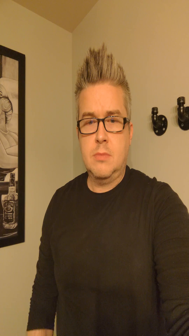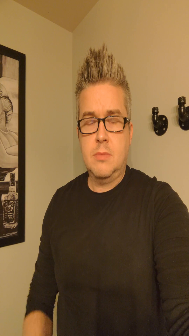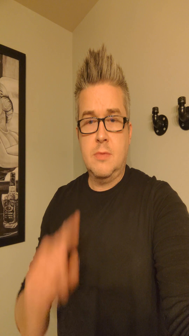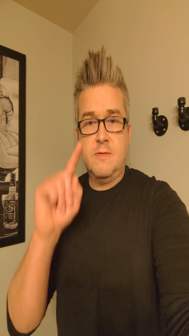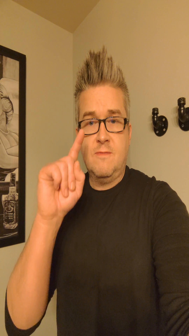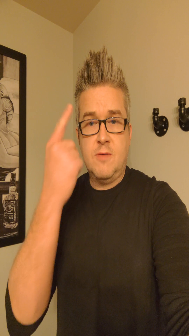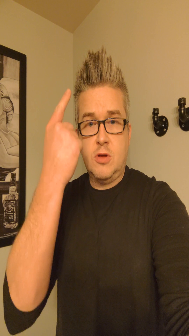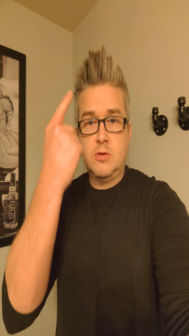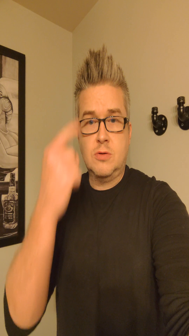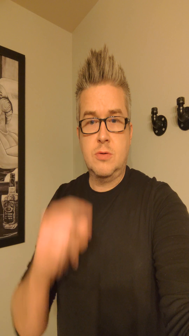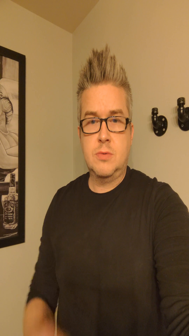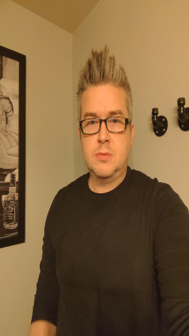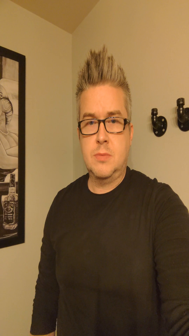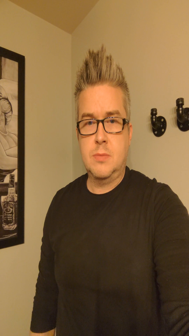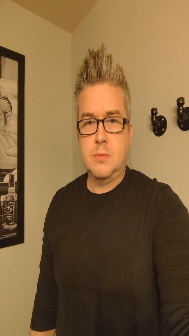first